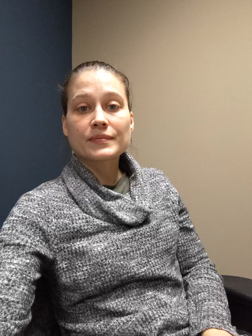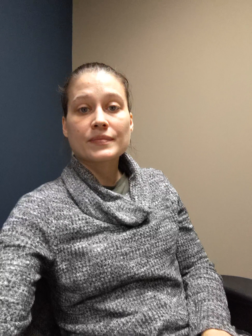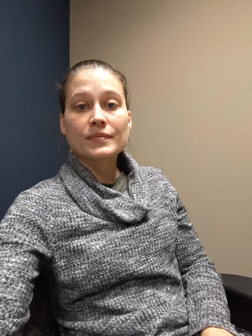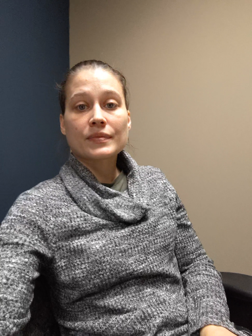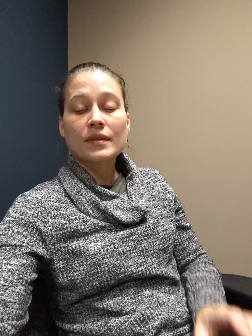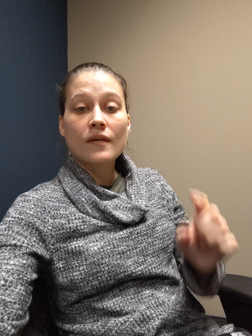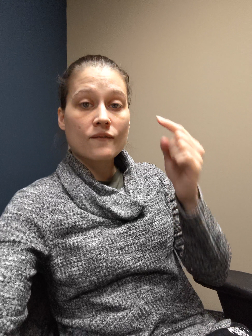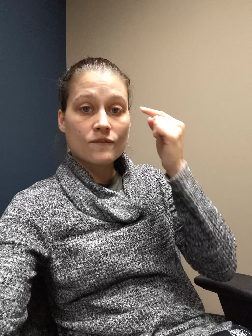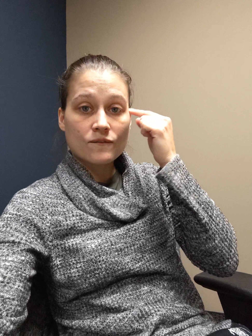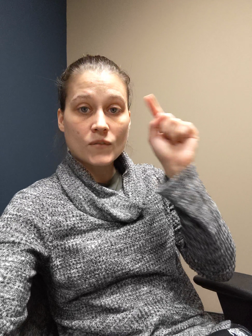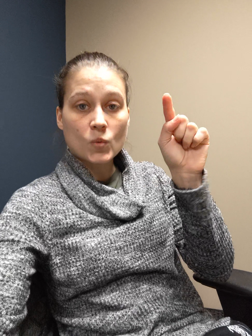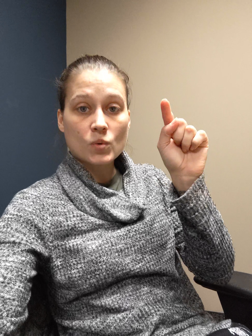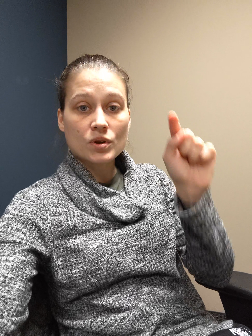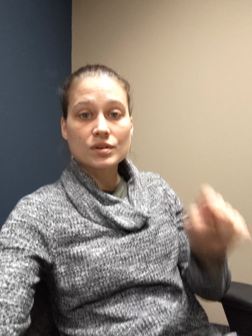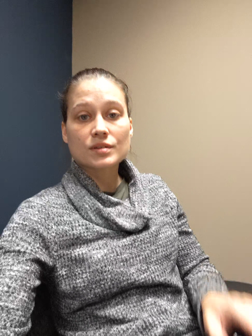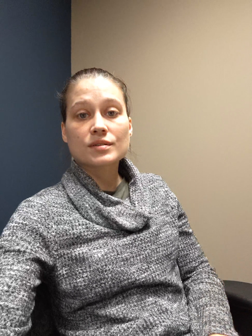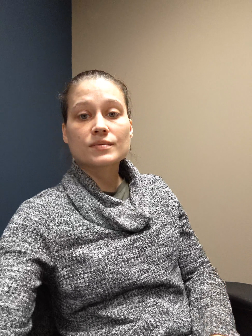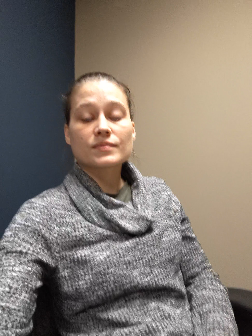for